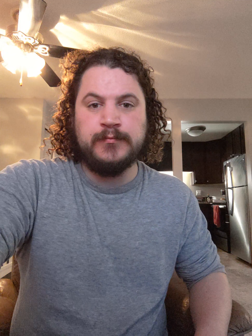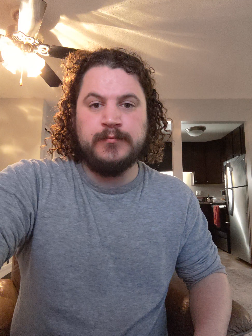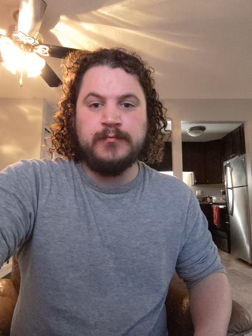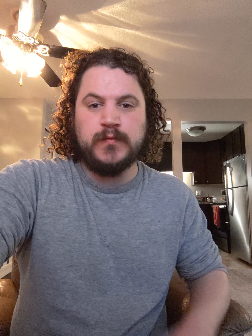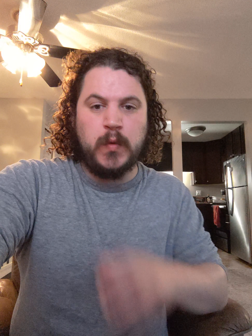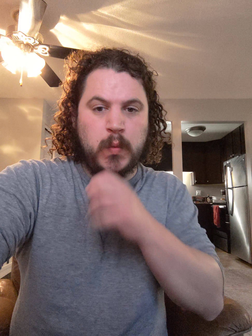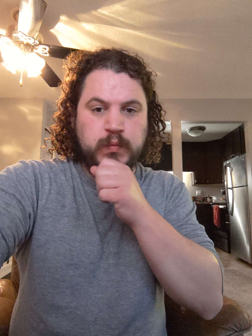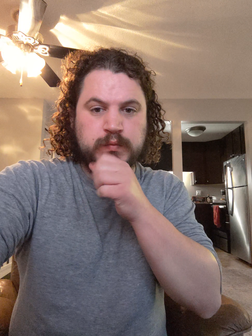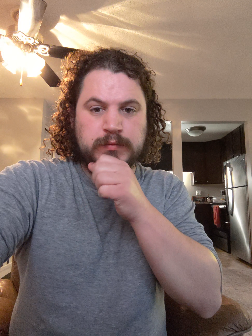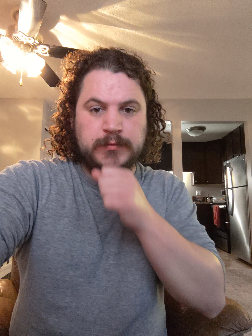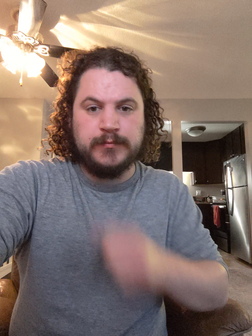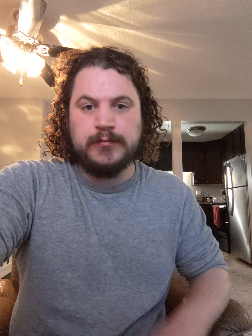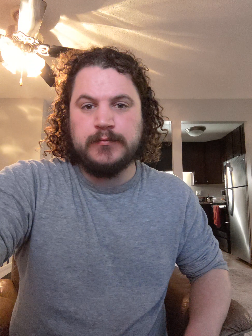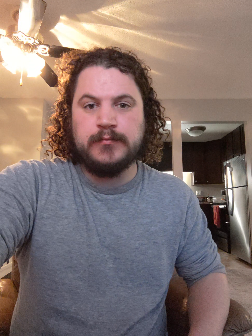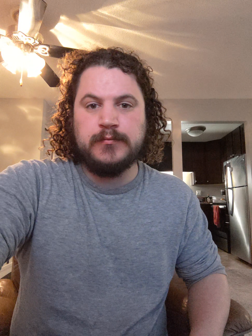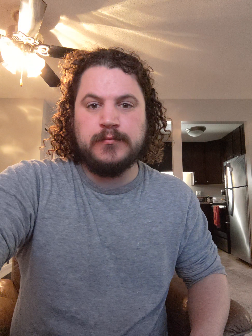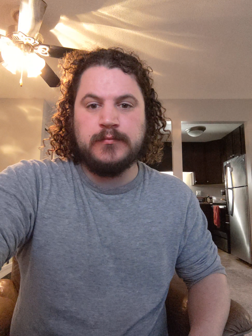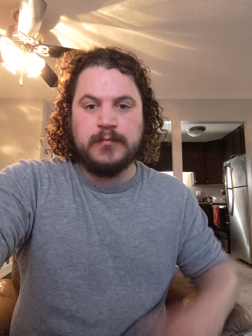orange